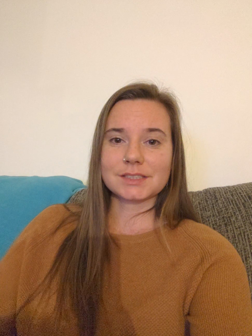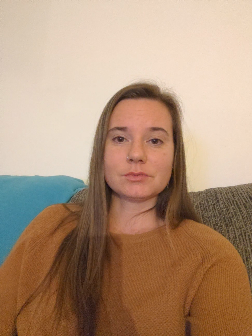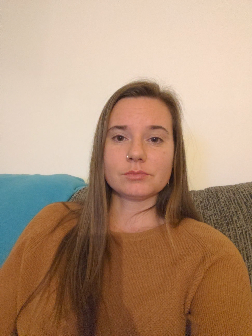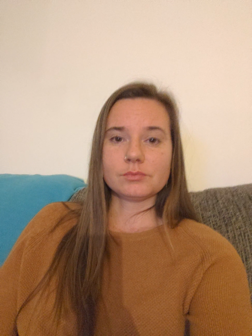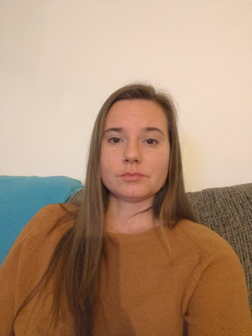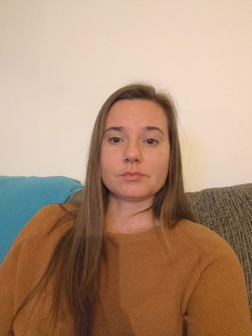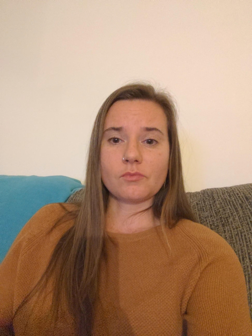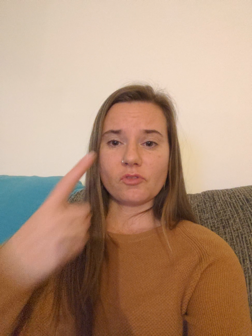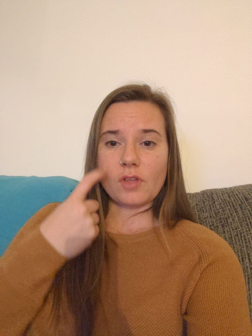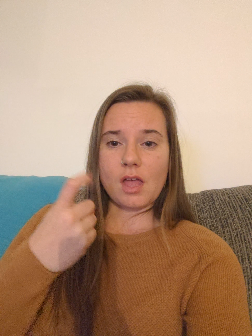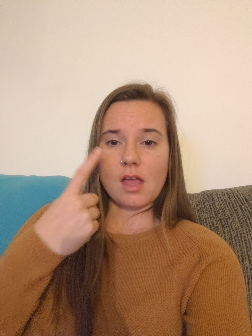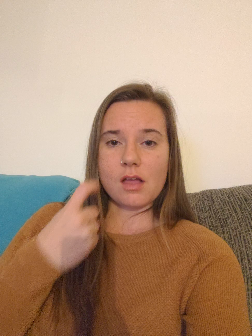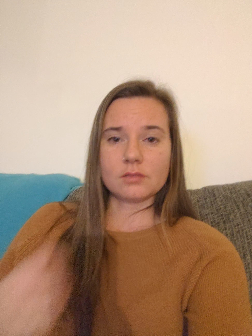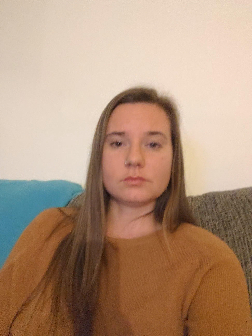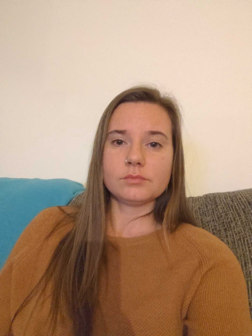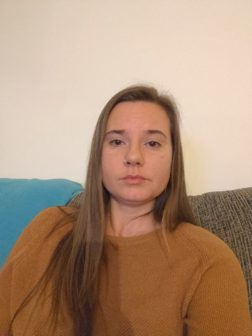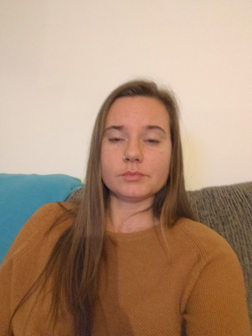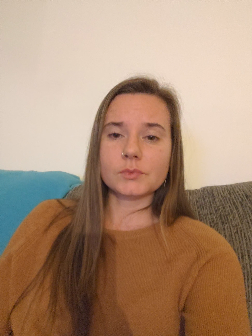cry